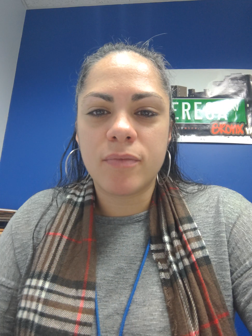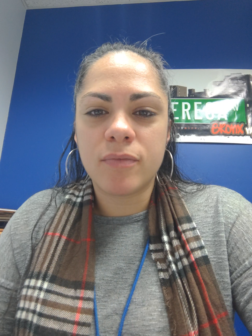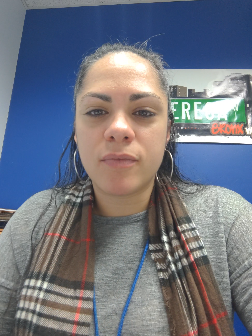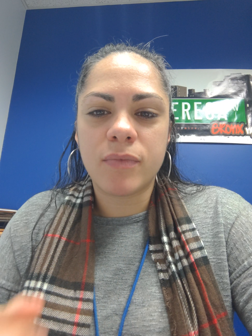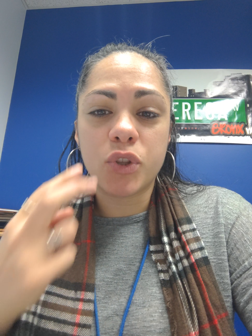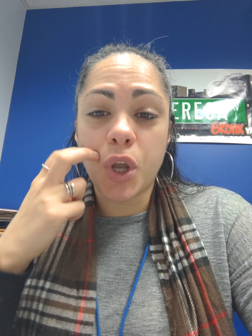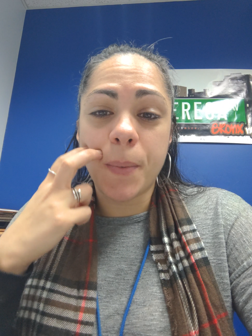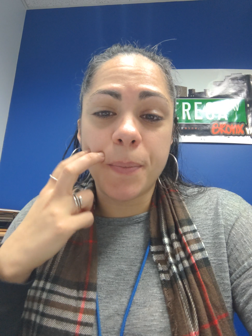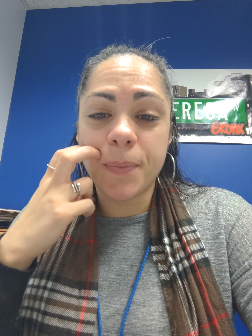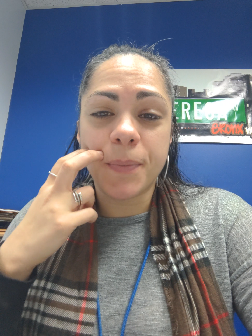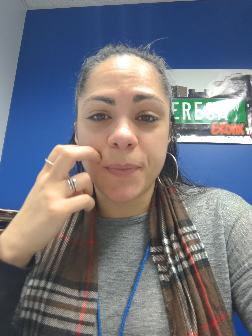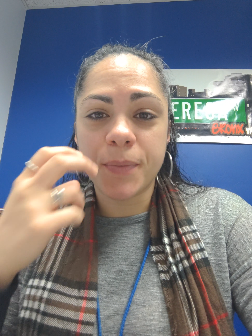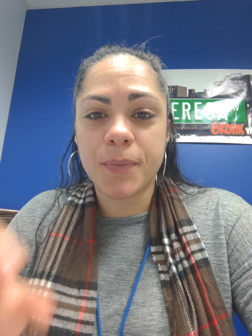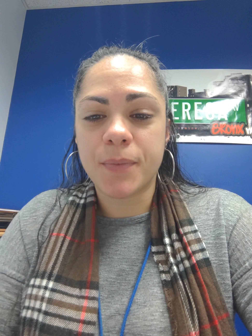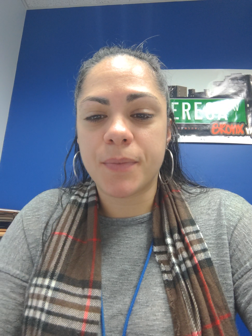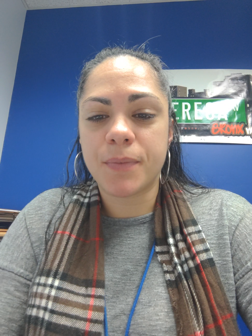gum